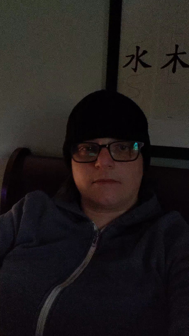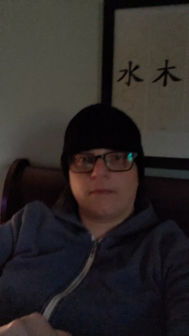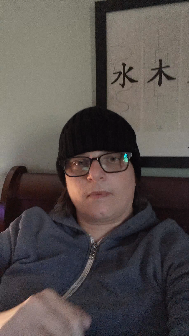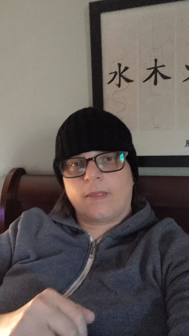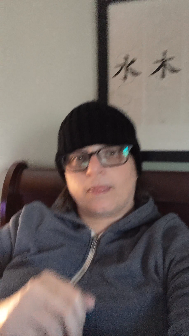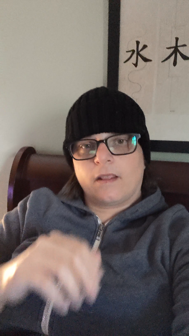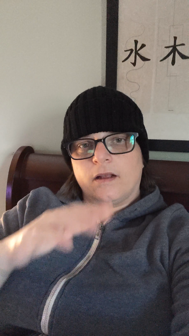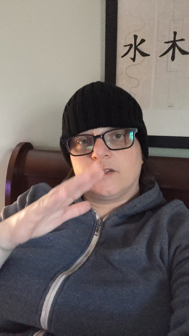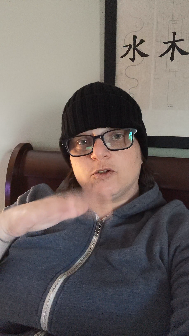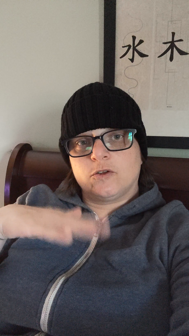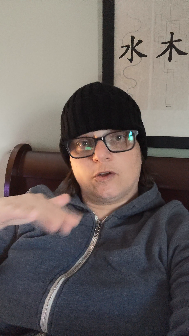children